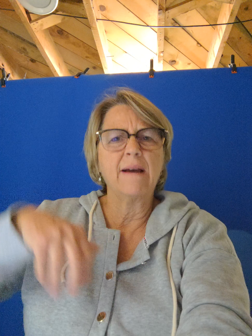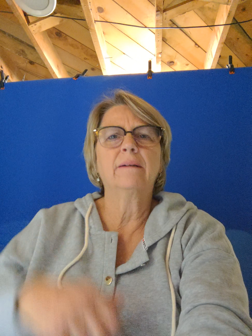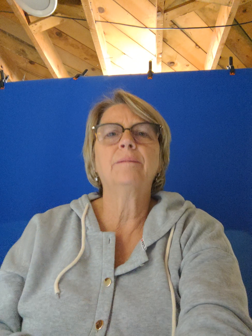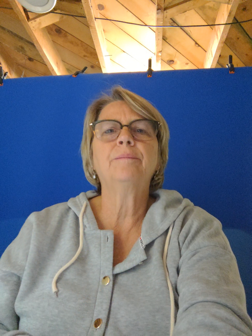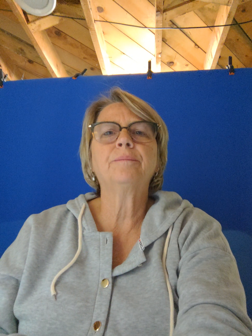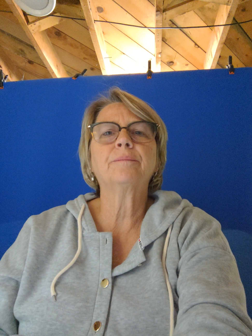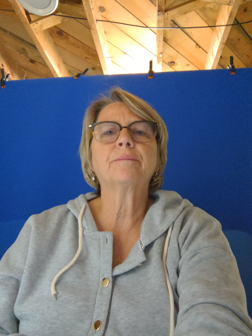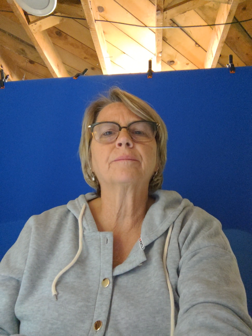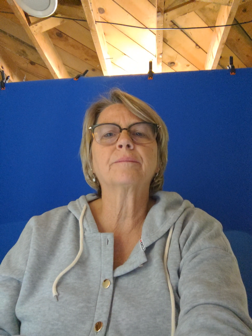rain